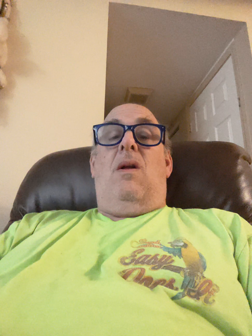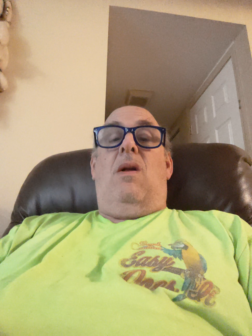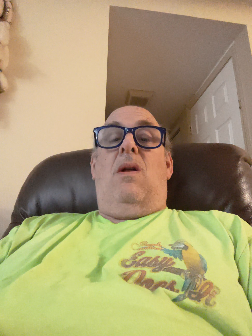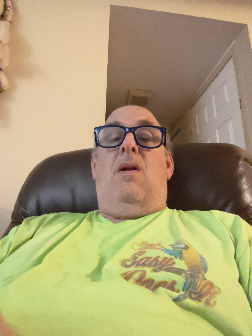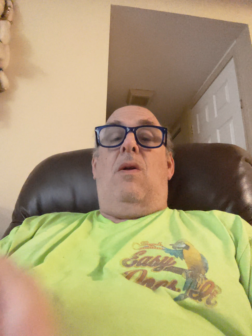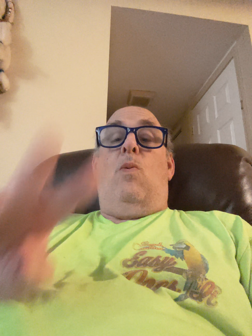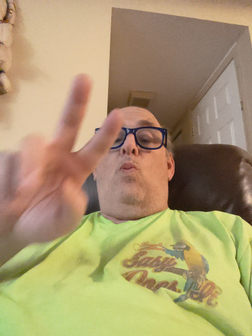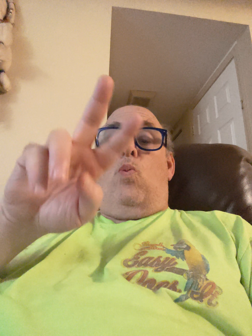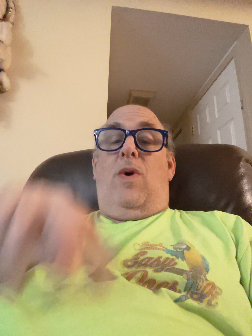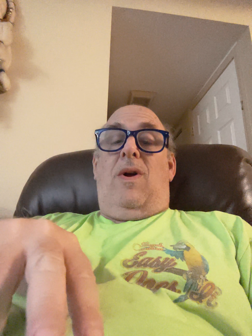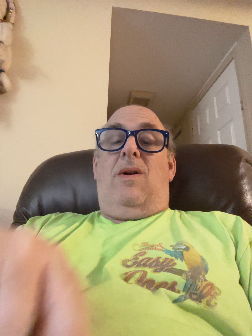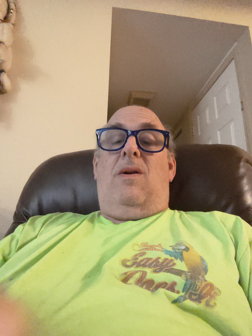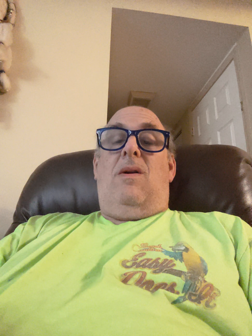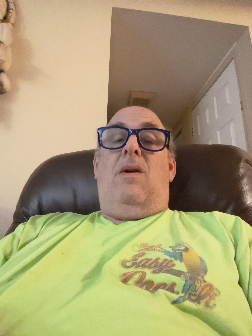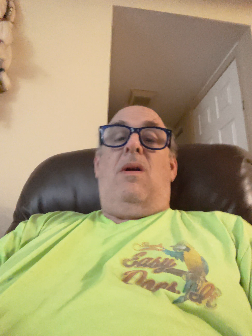read